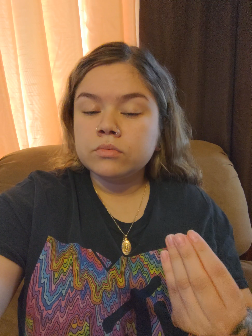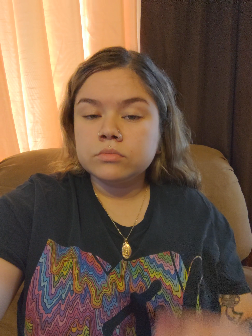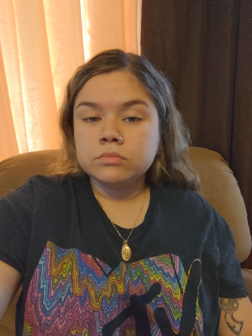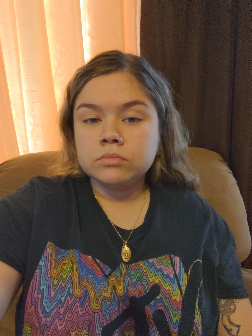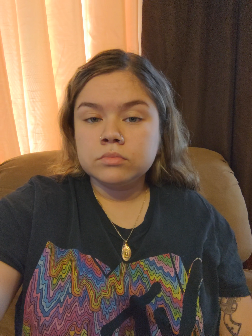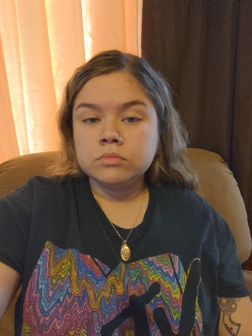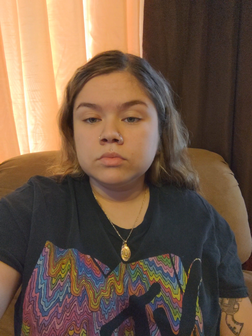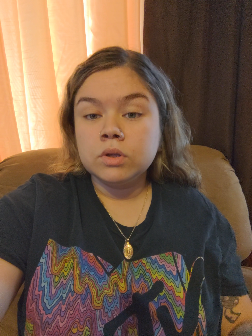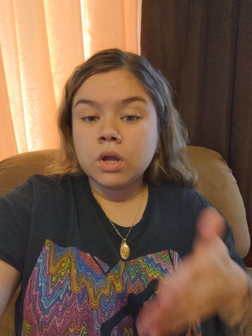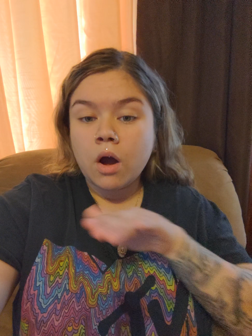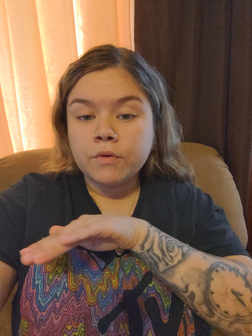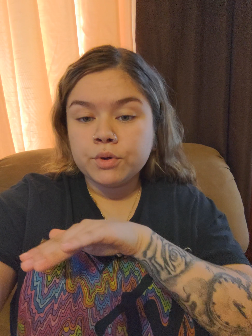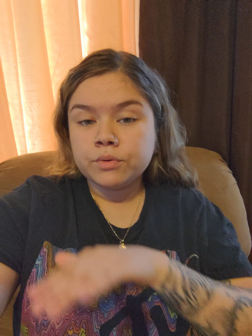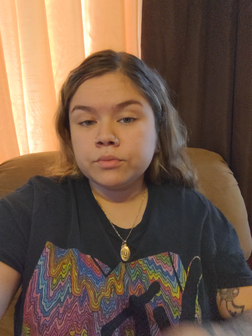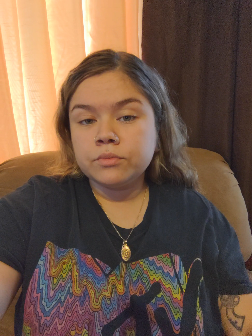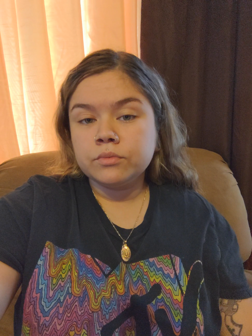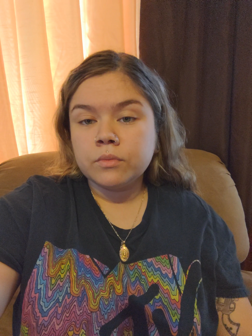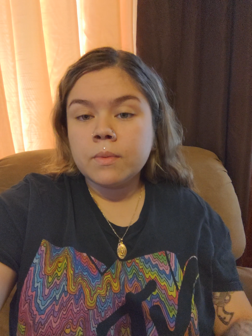cover